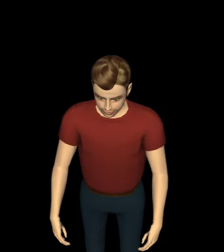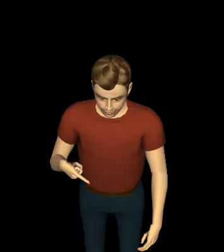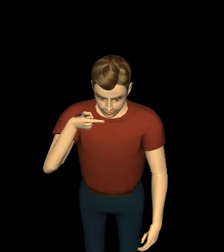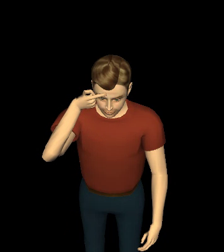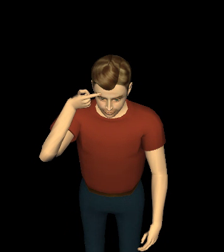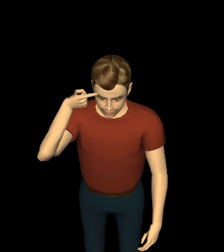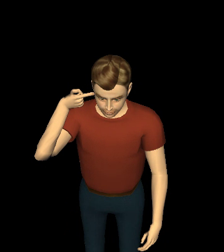ذكي